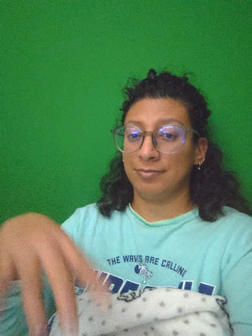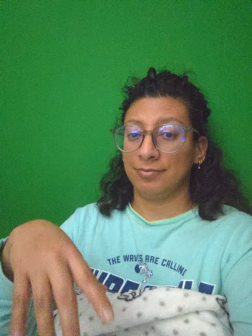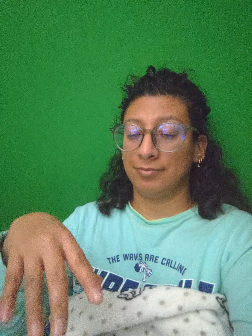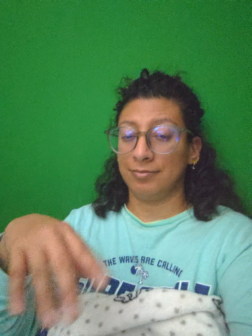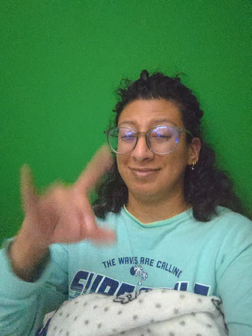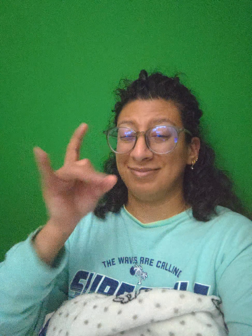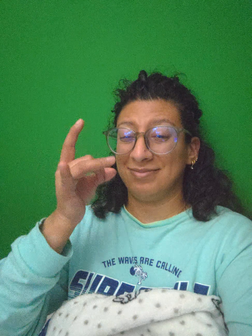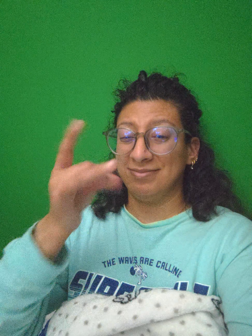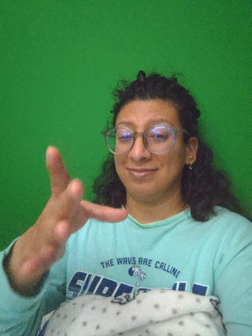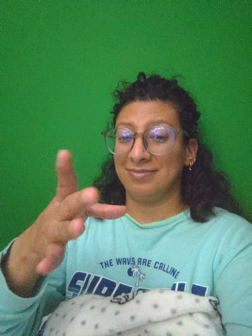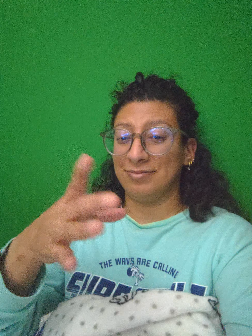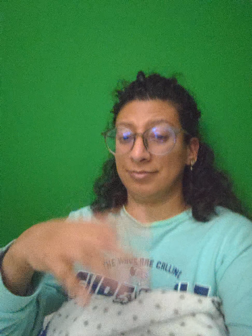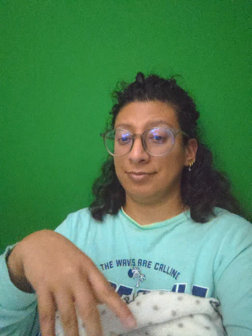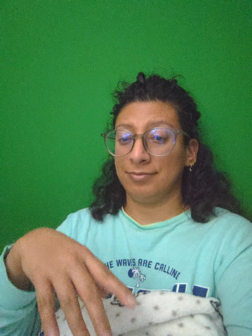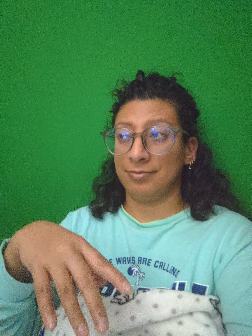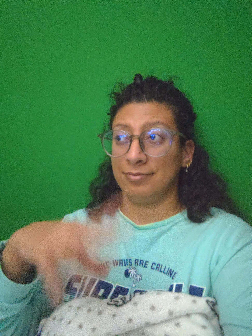hate